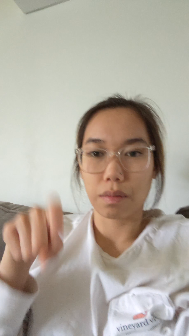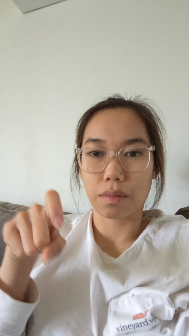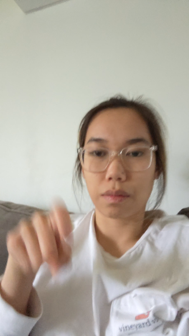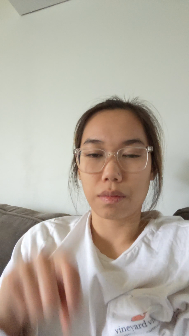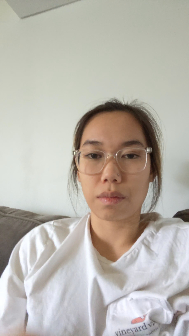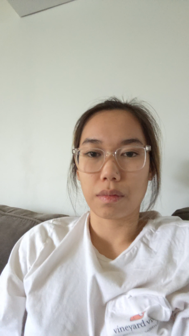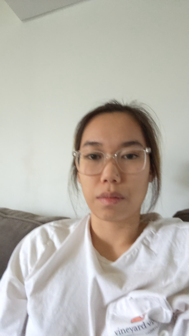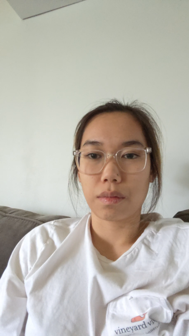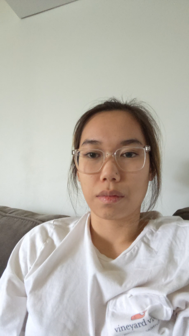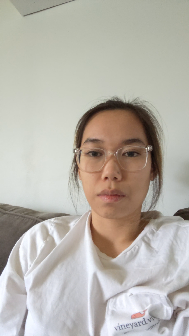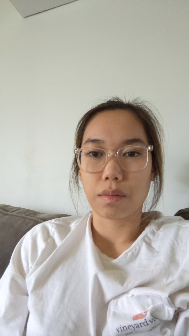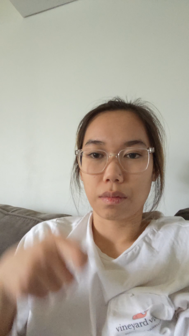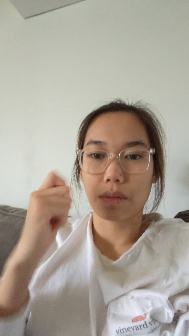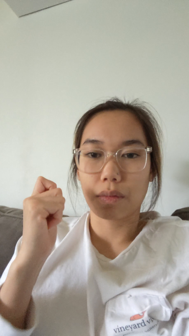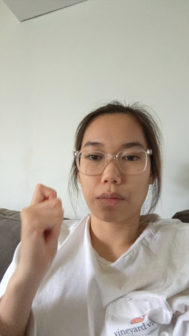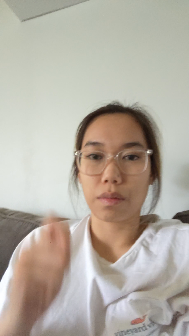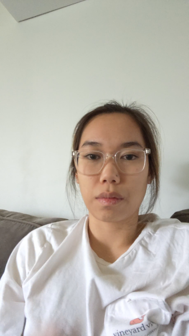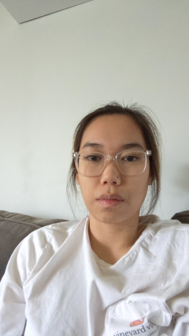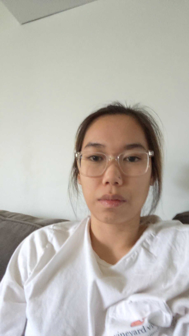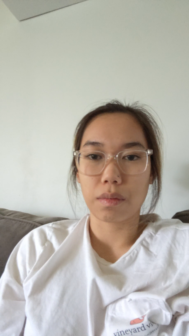pull